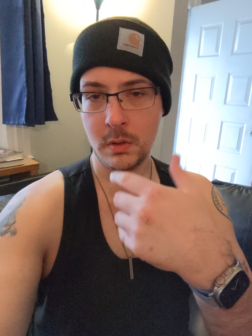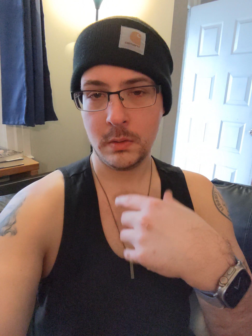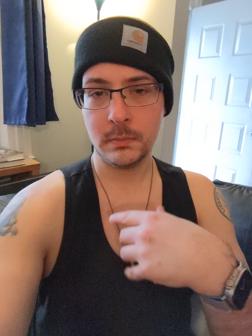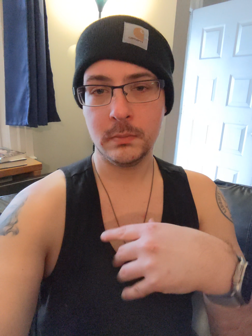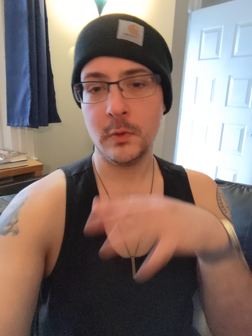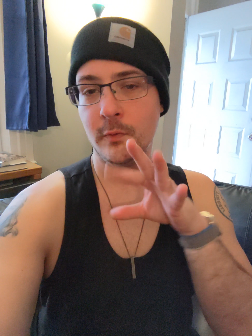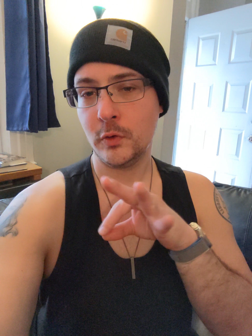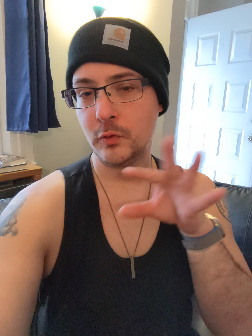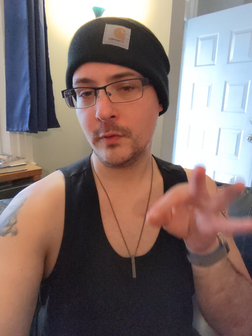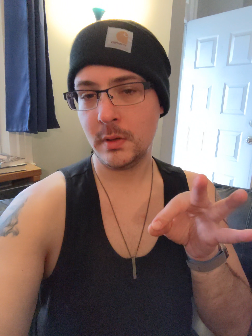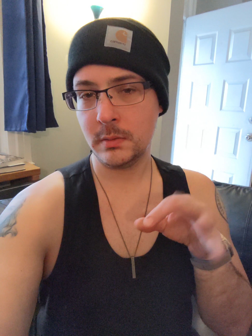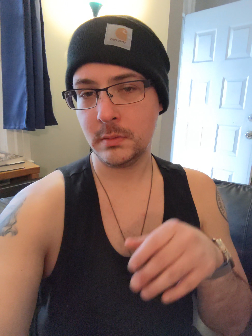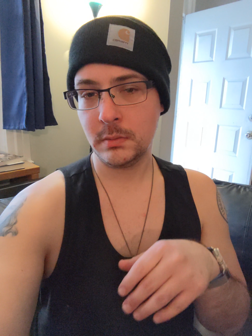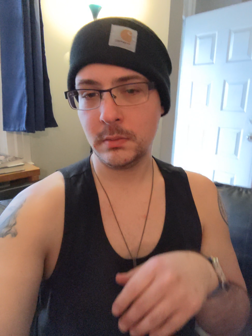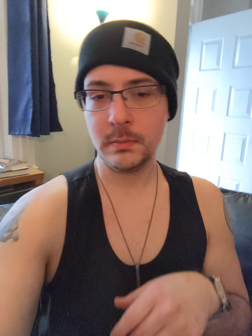french fries